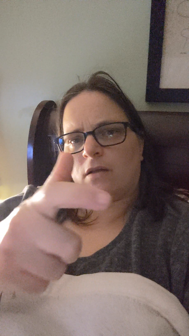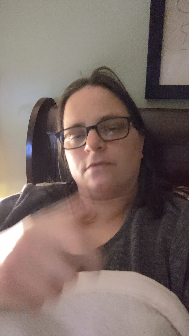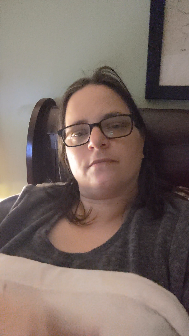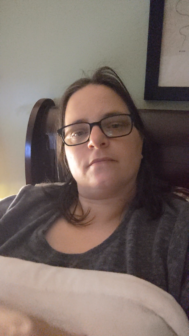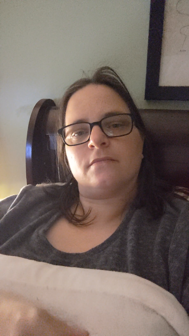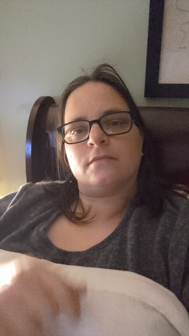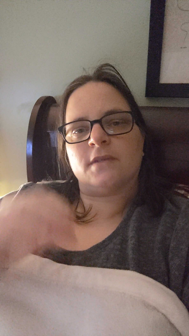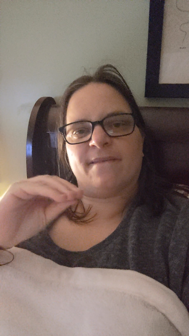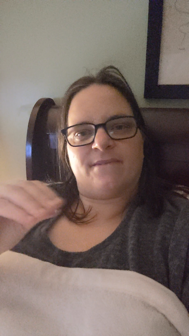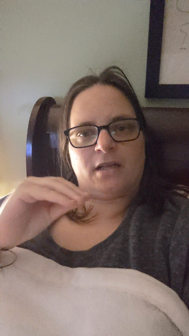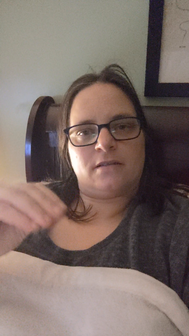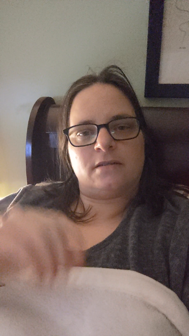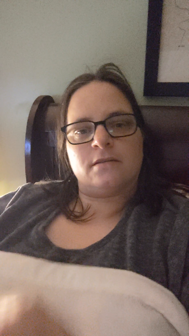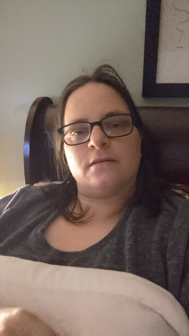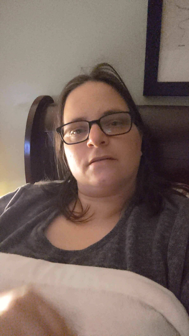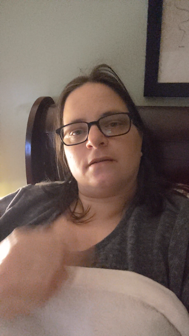fix